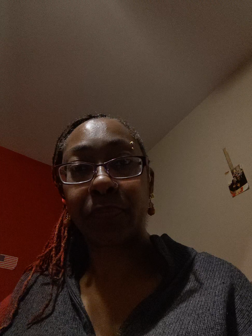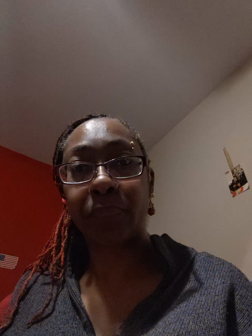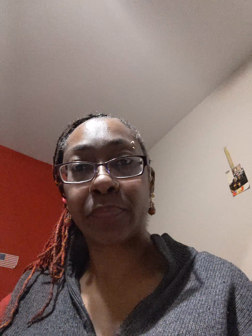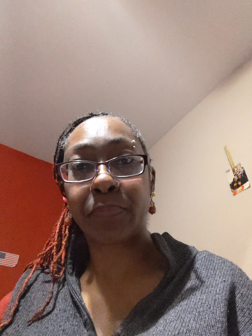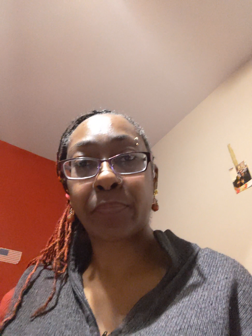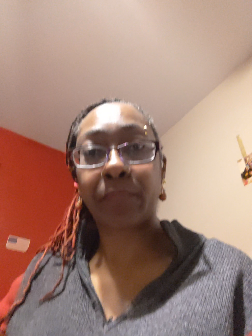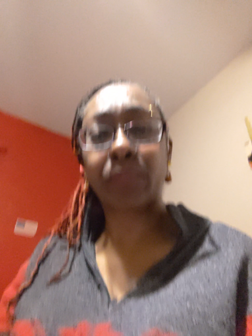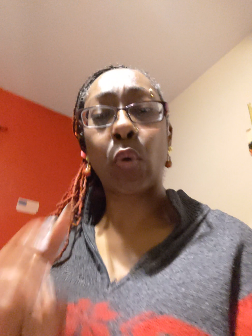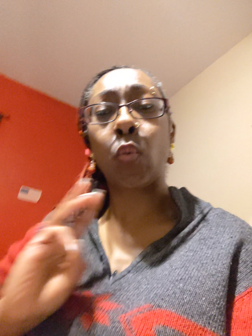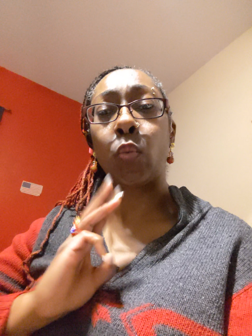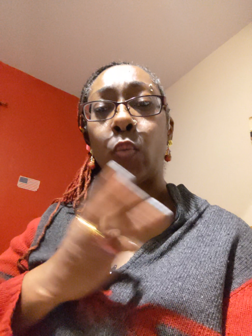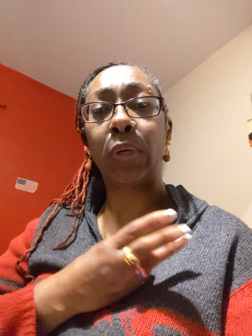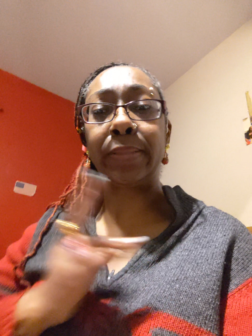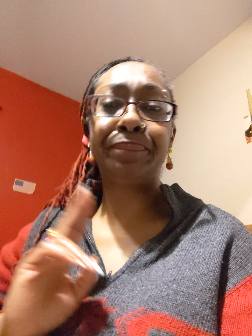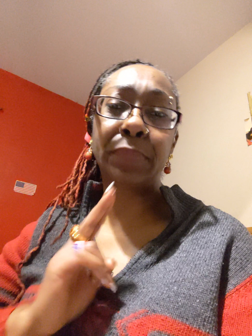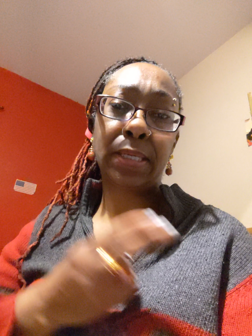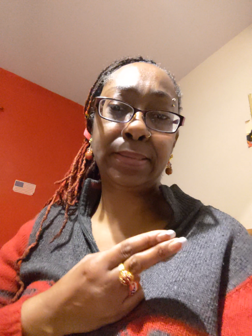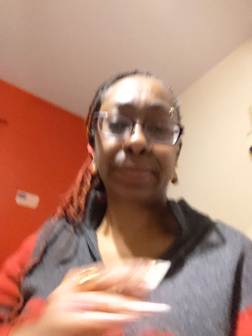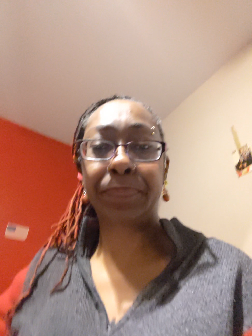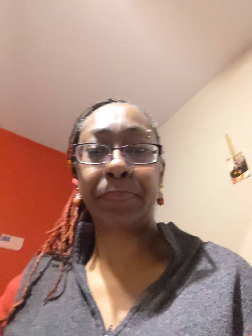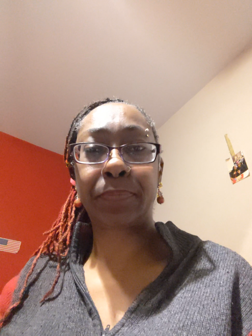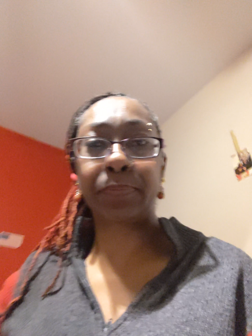we